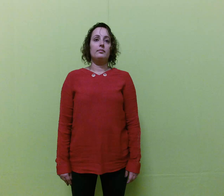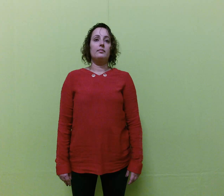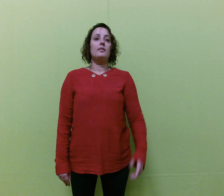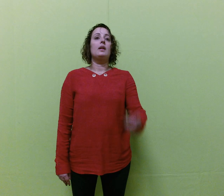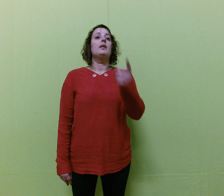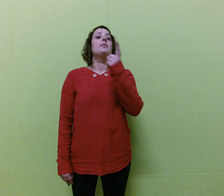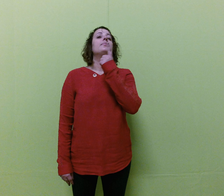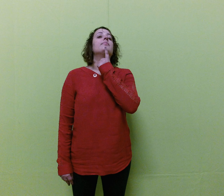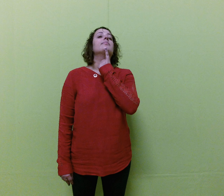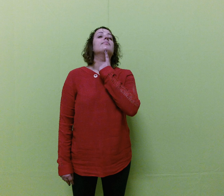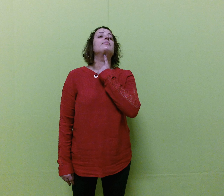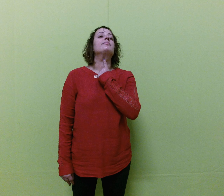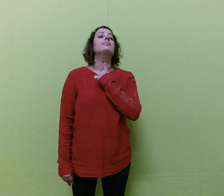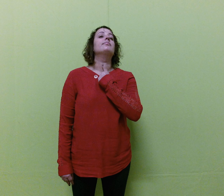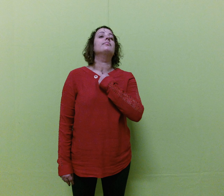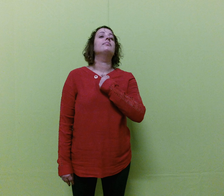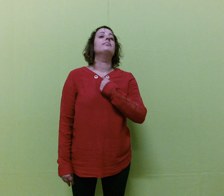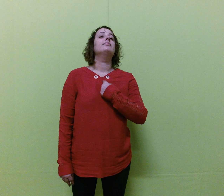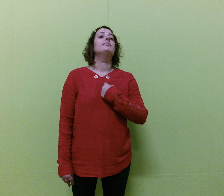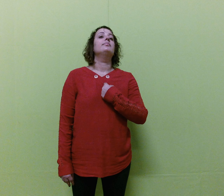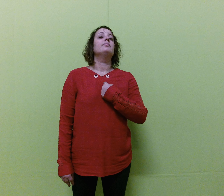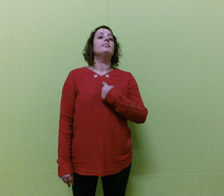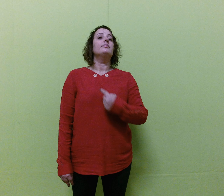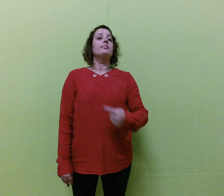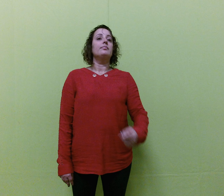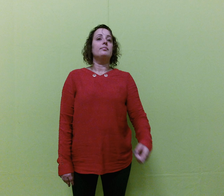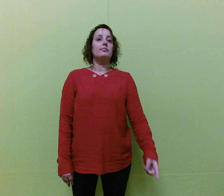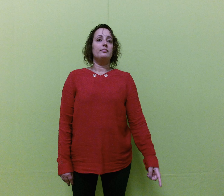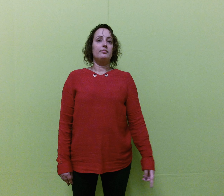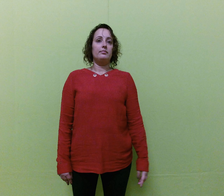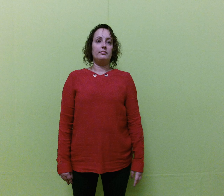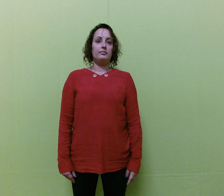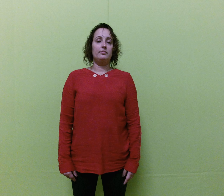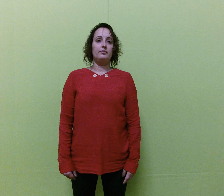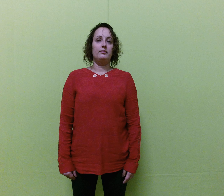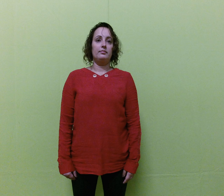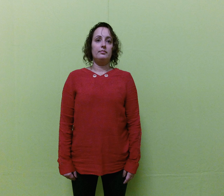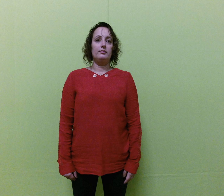vontade